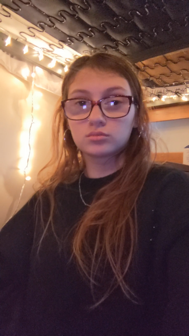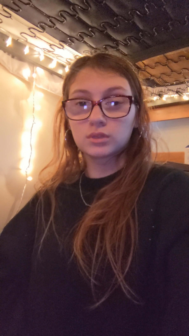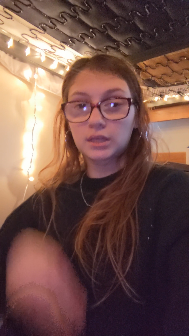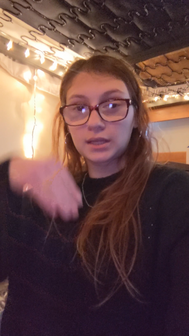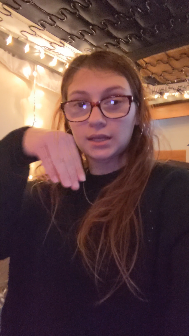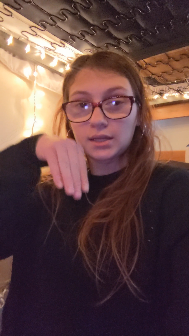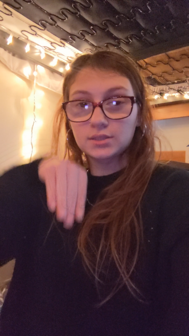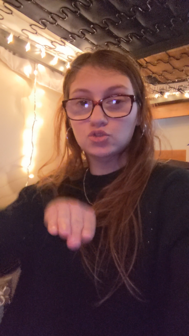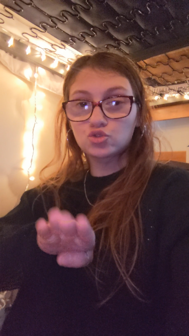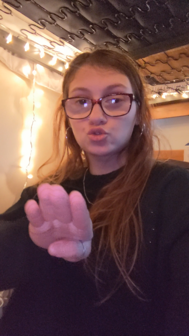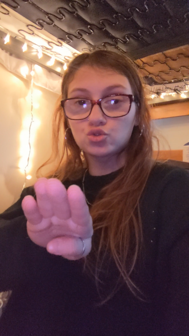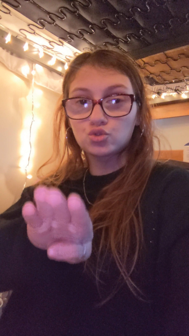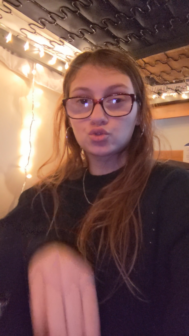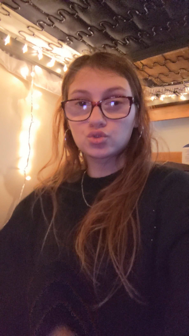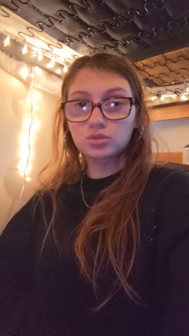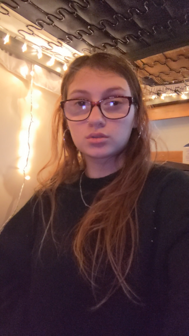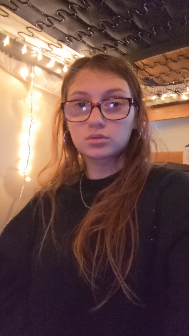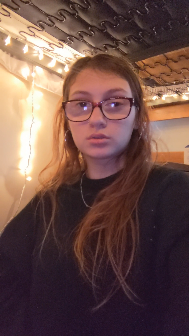enter